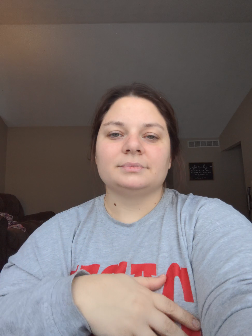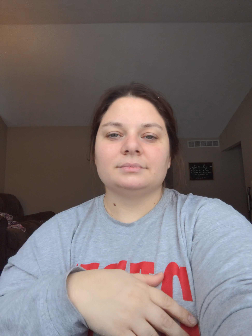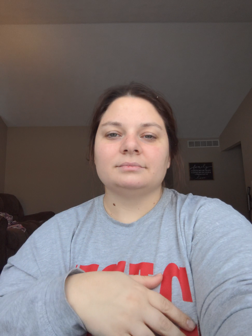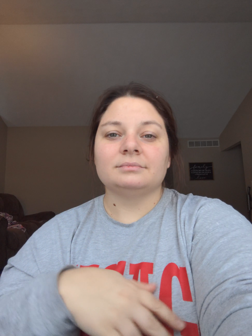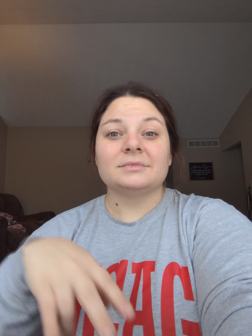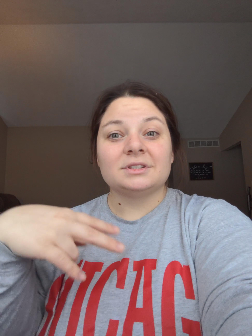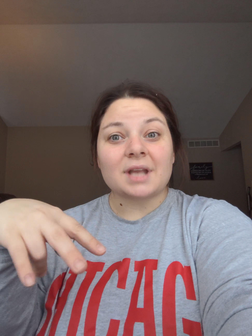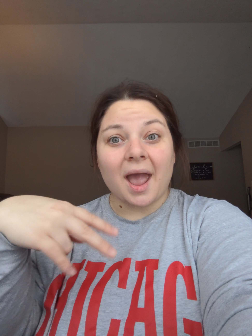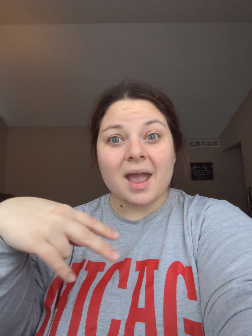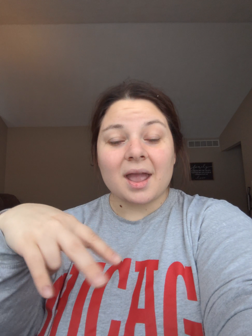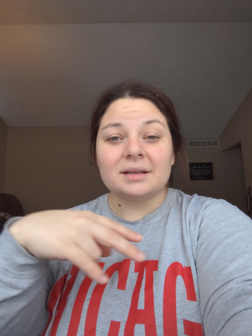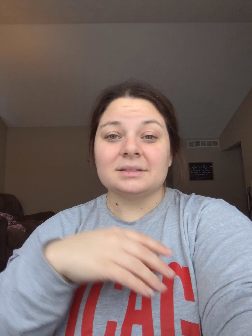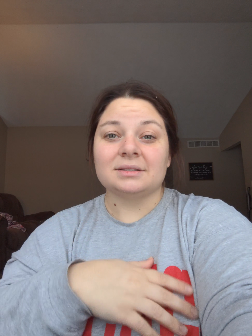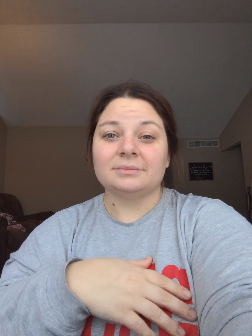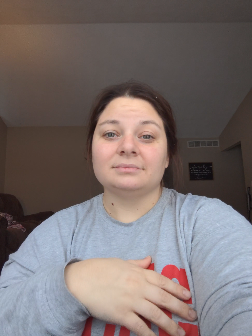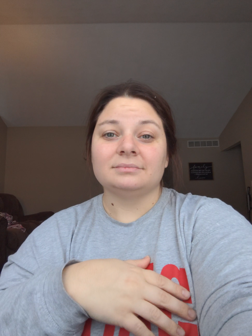dance